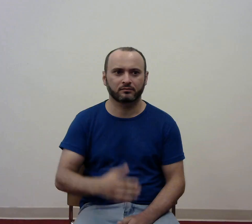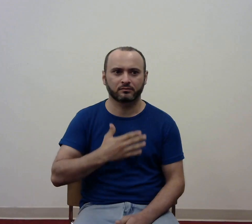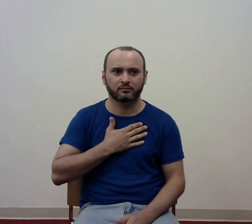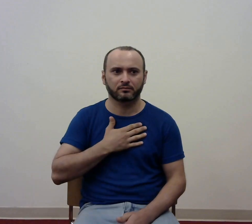mən